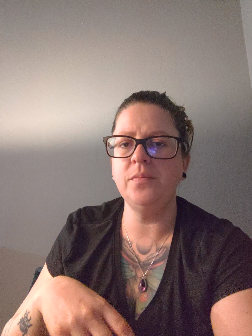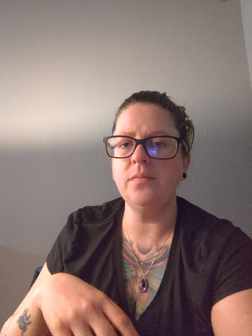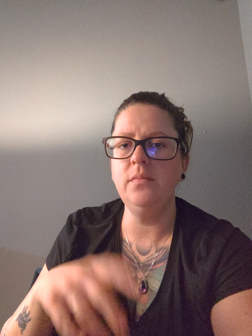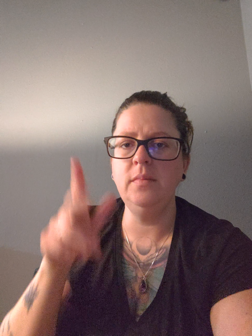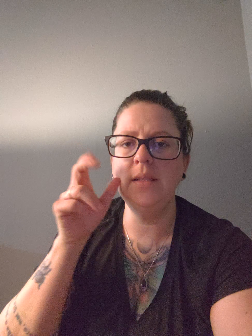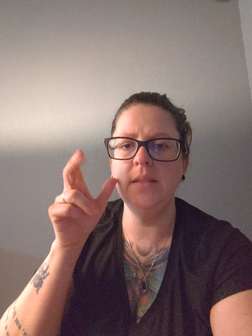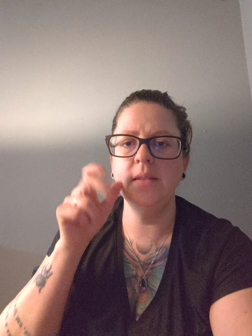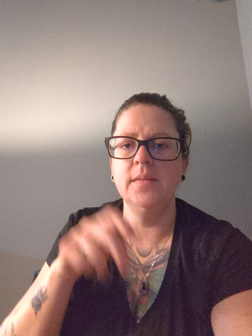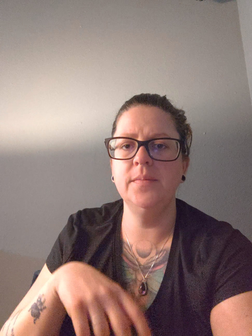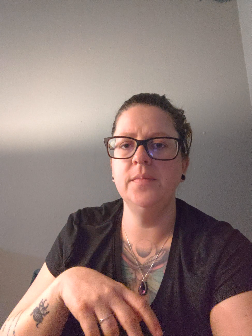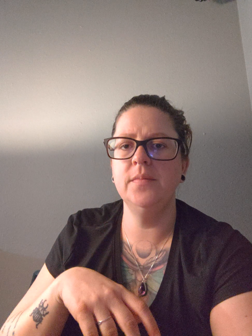listen